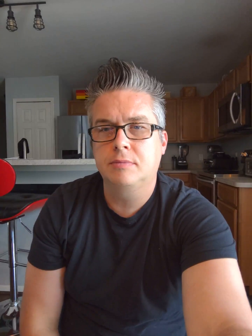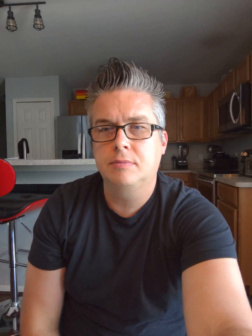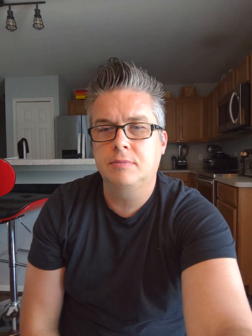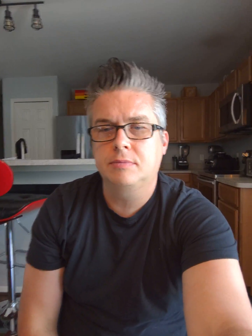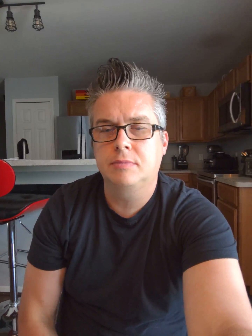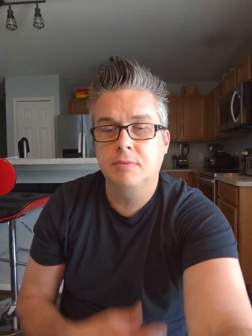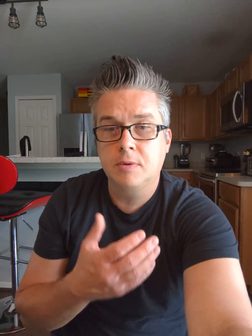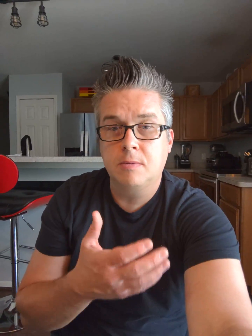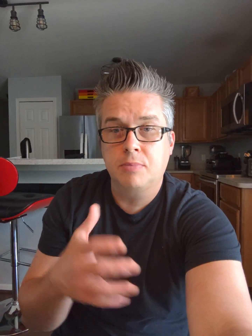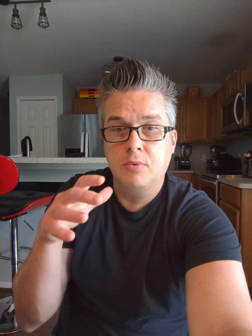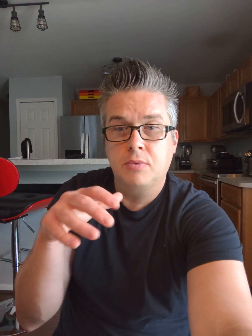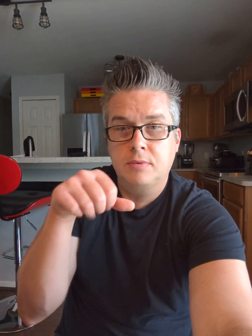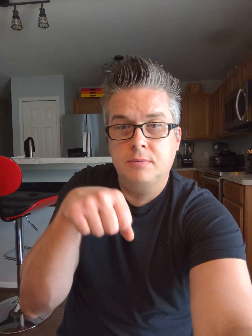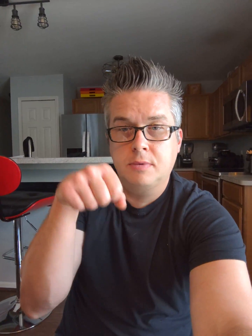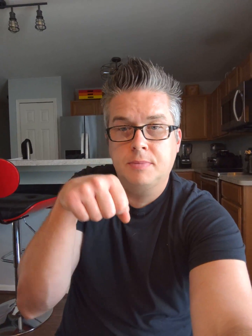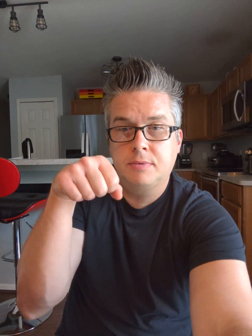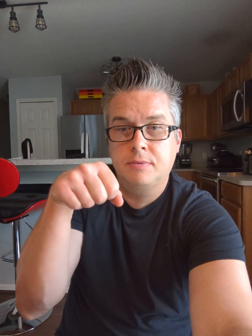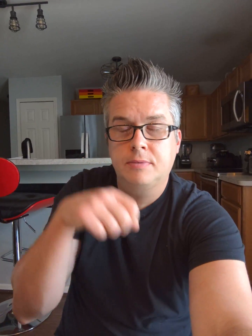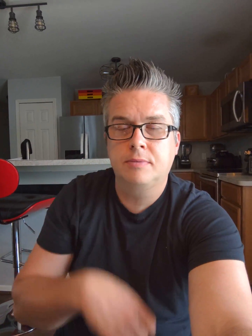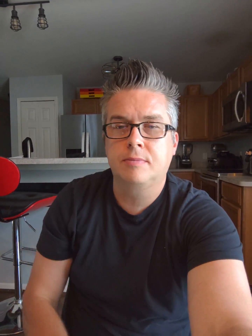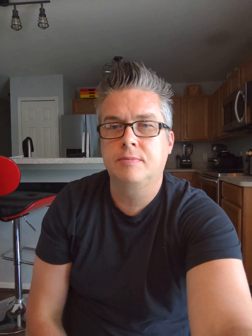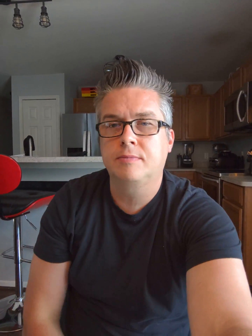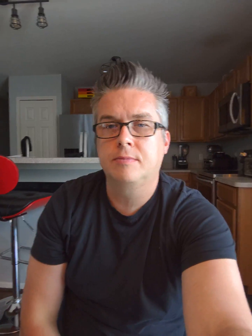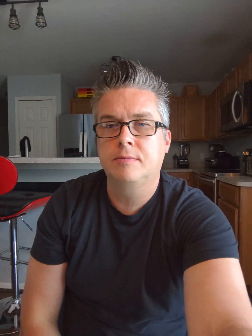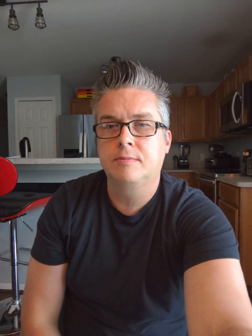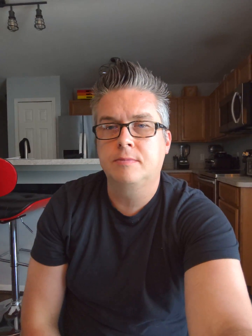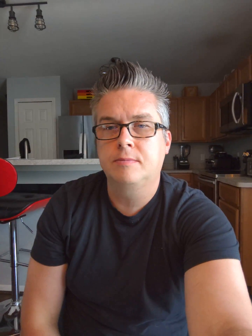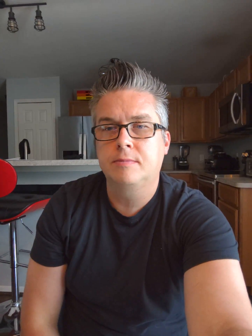bucket